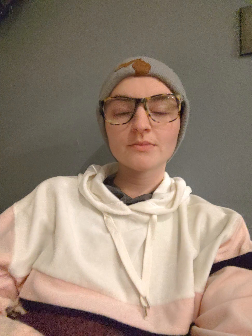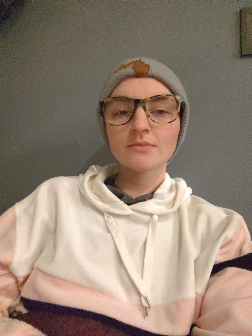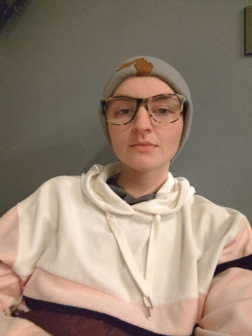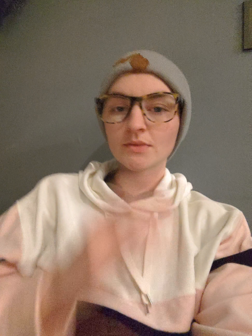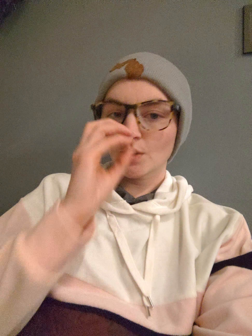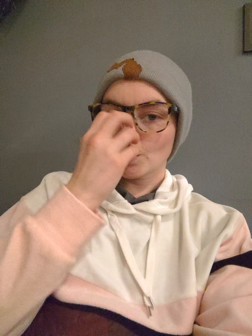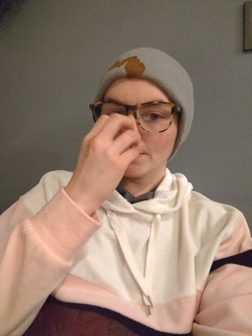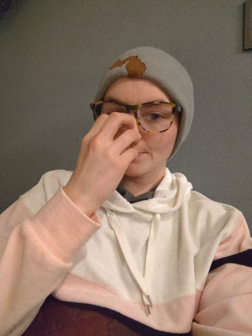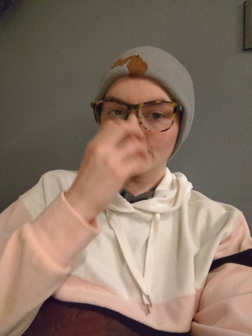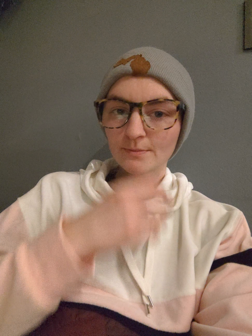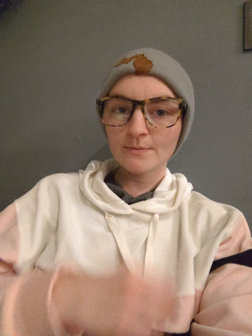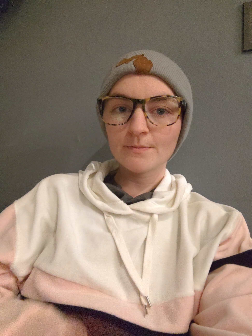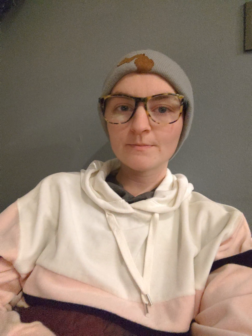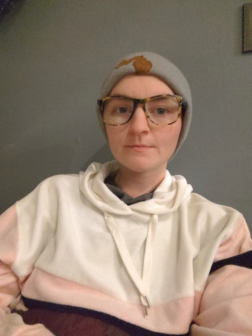clown